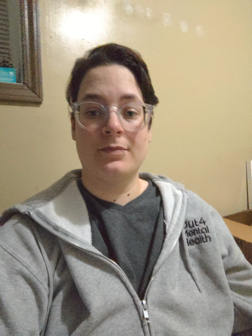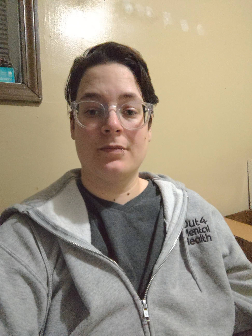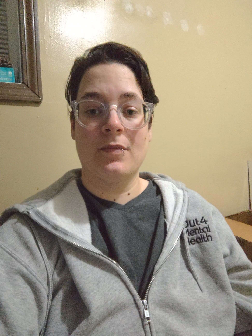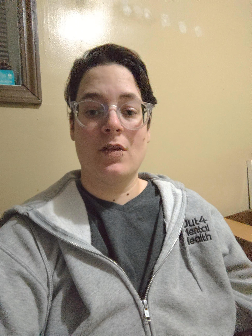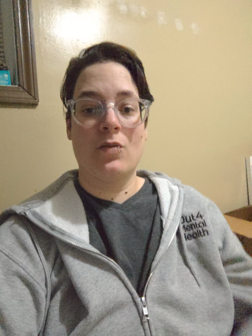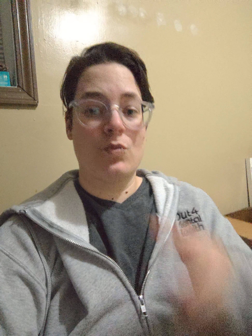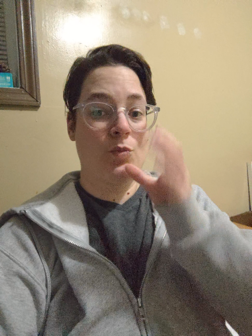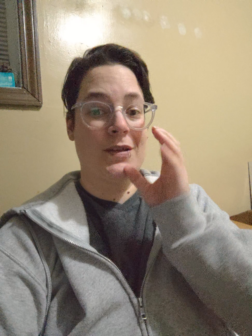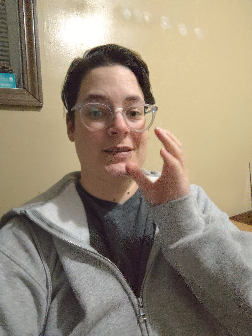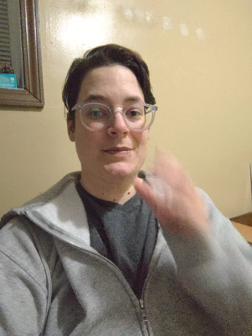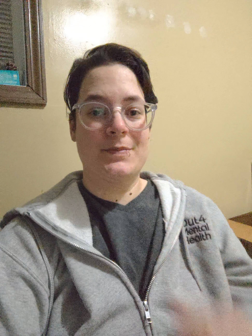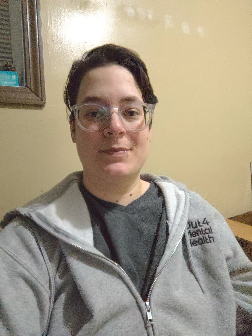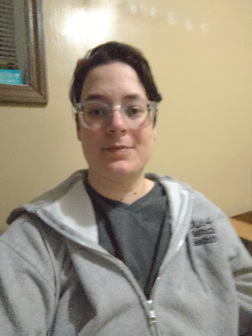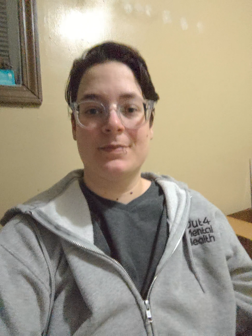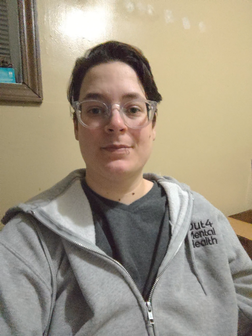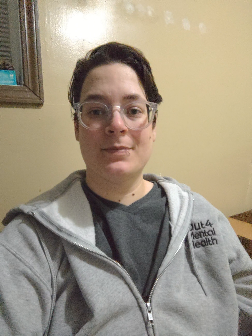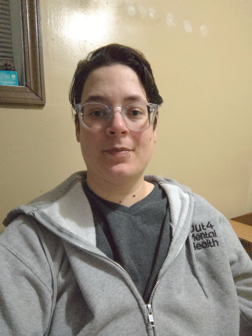drink